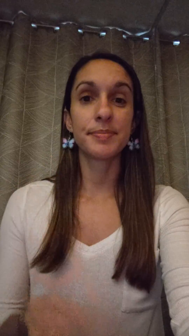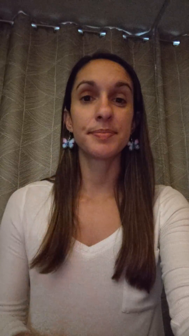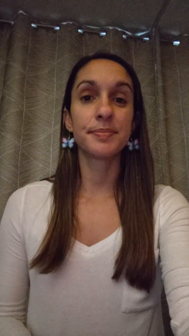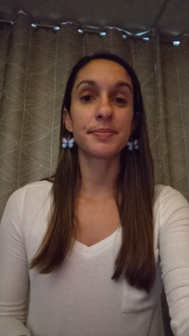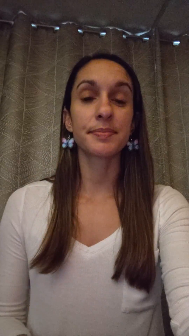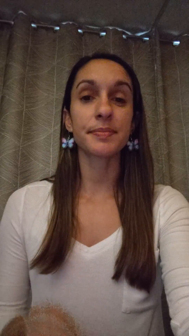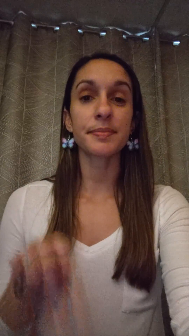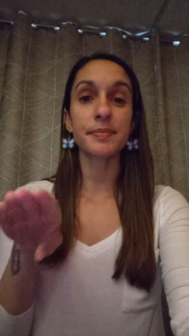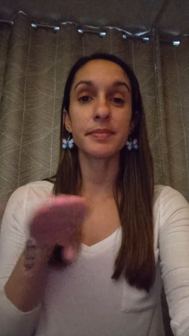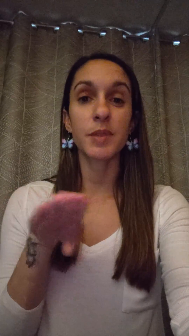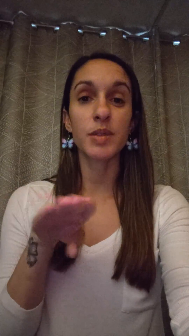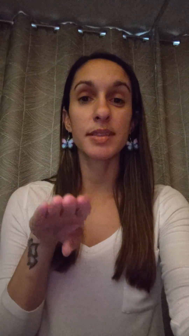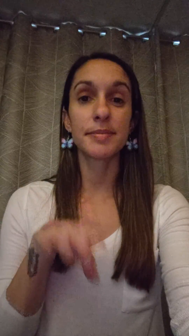boots